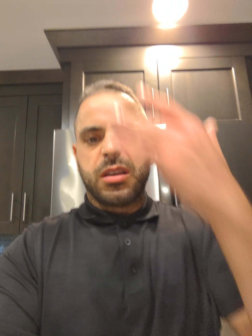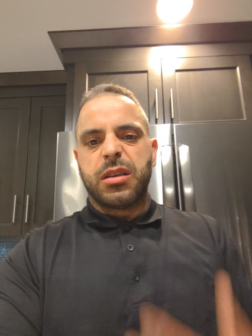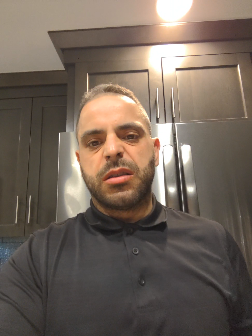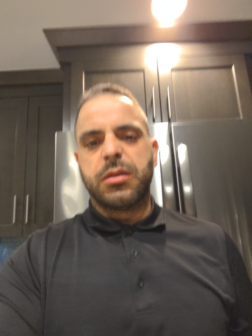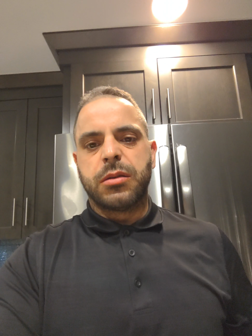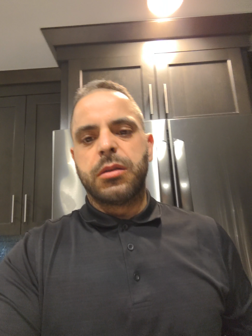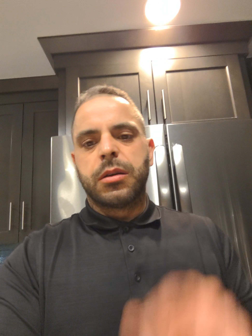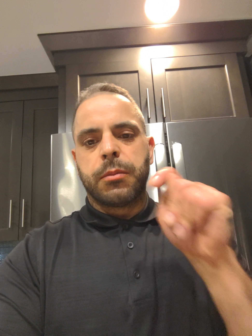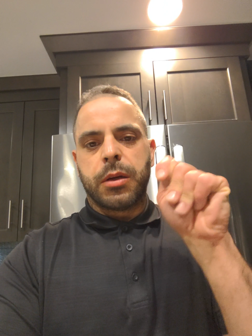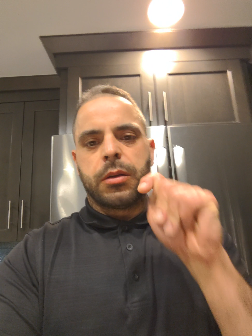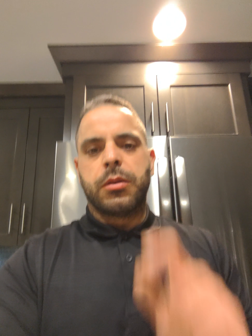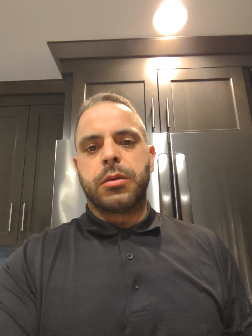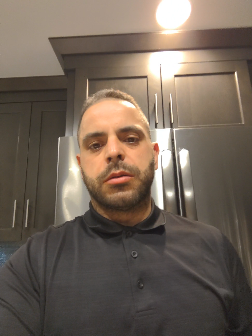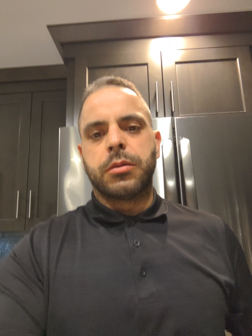potty